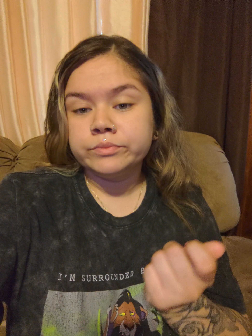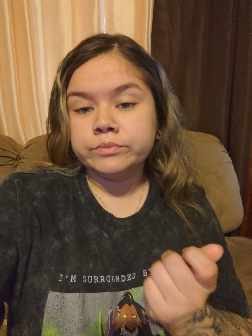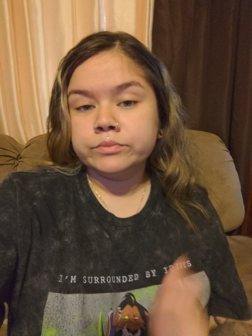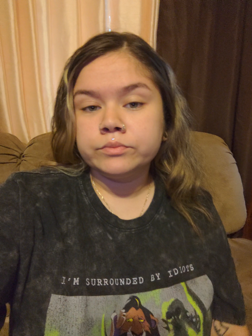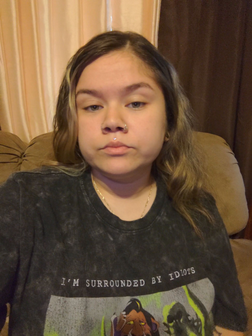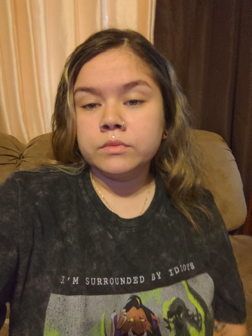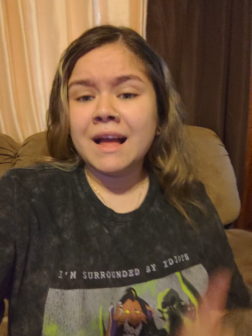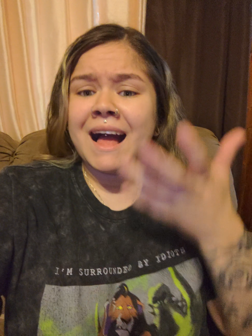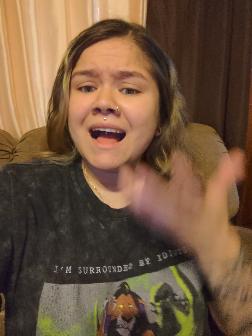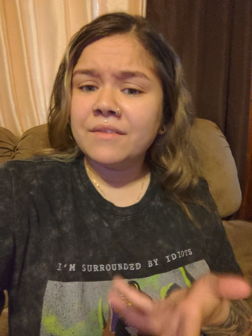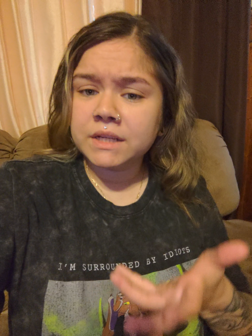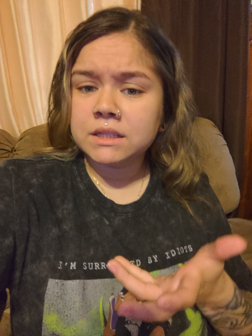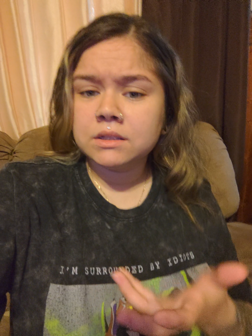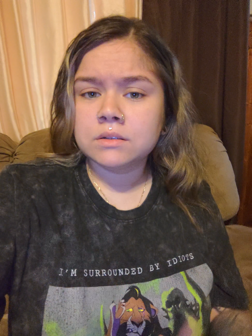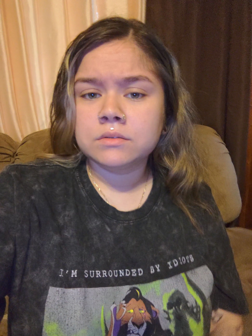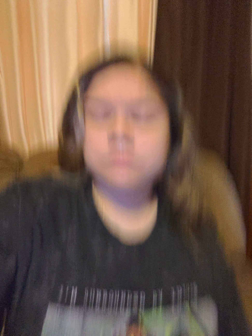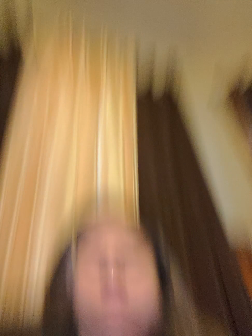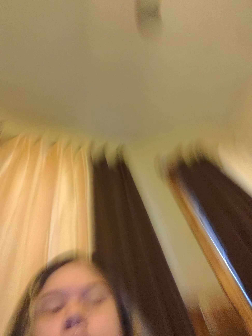heavy